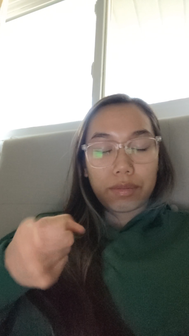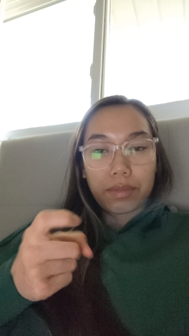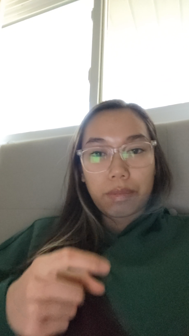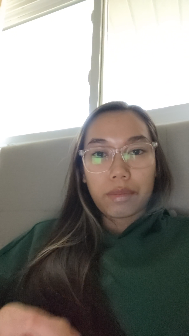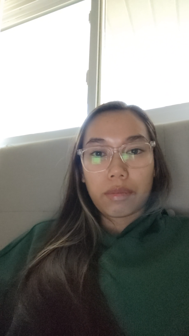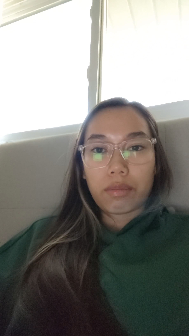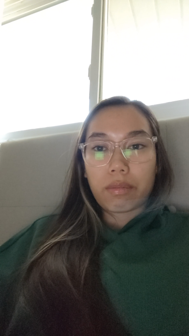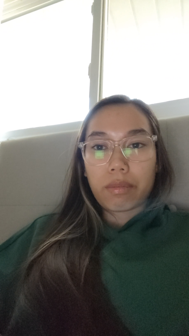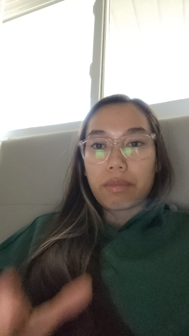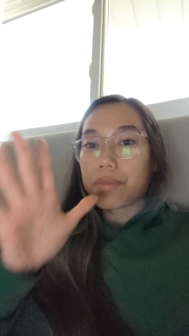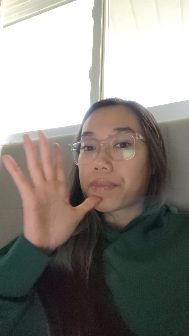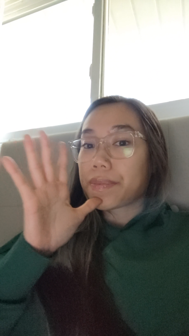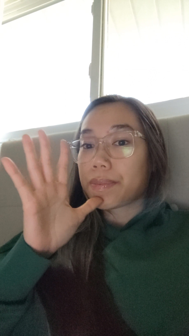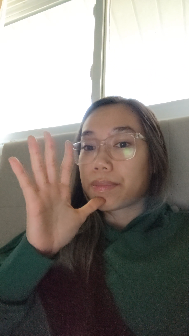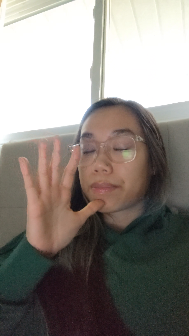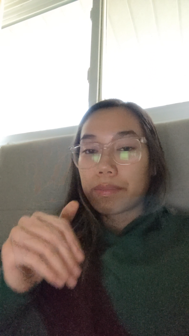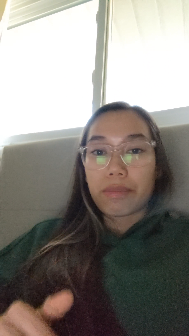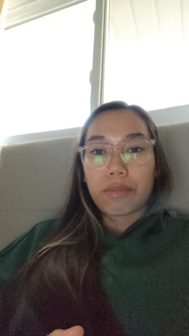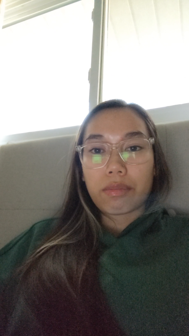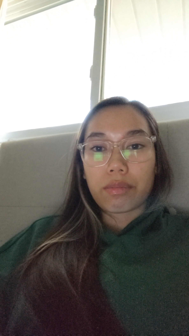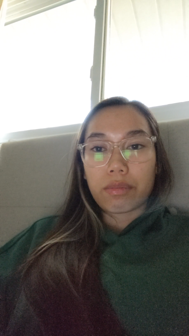mommy